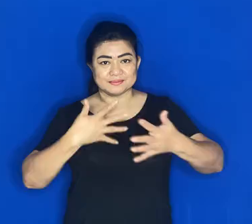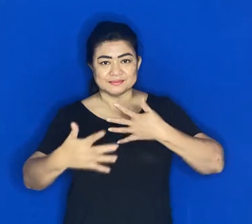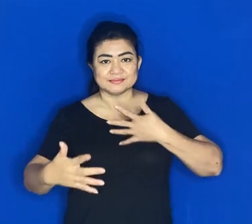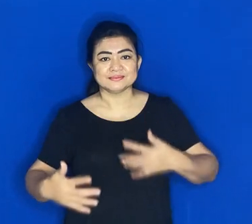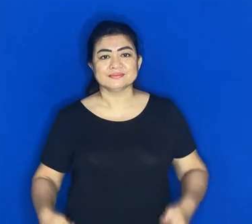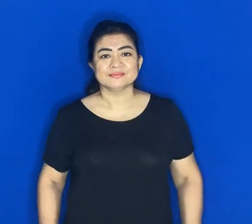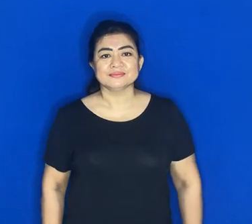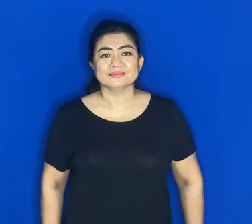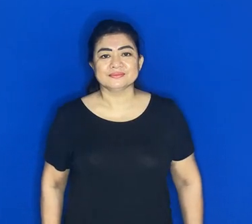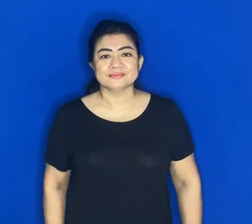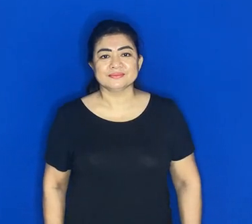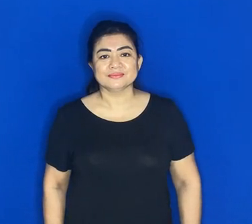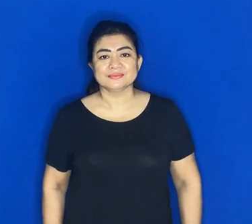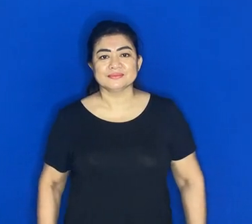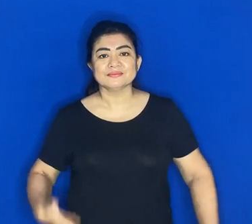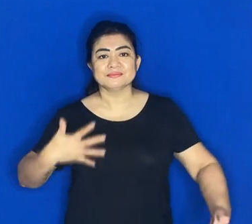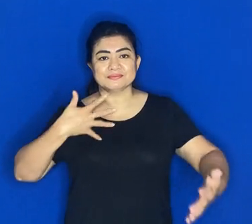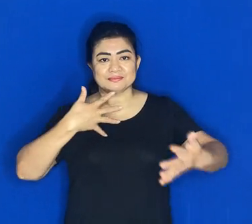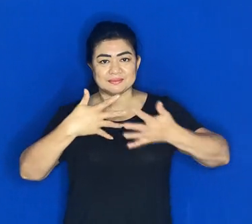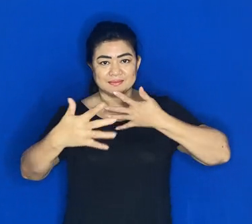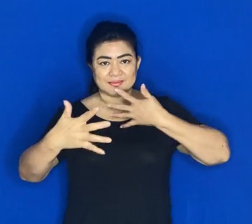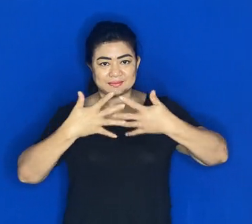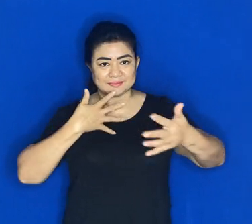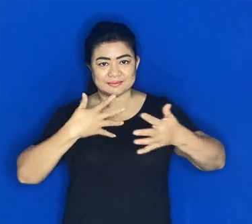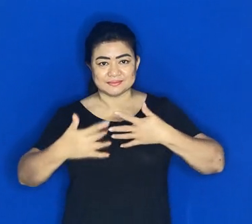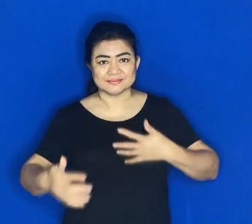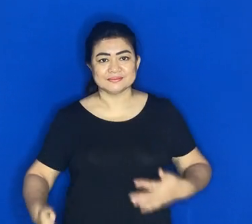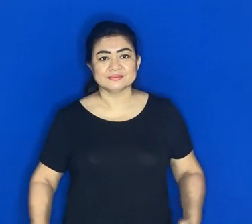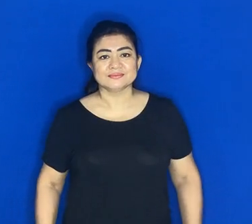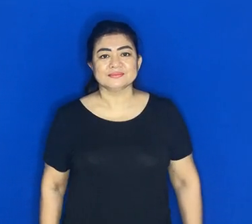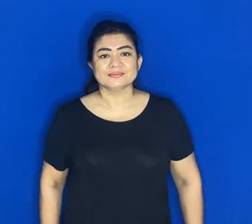brown